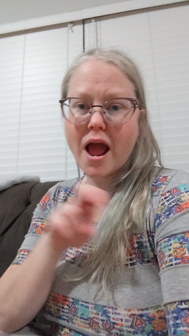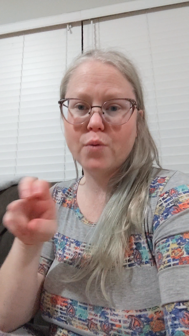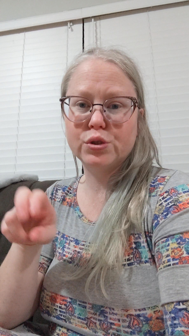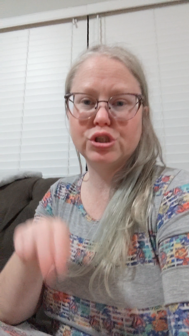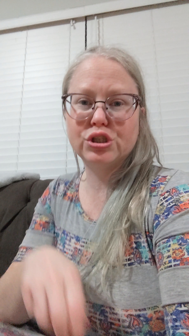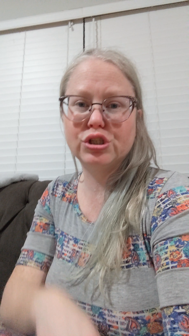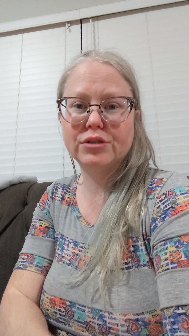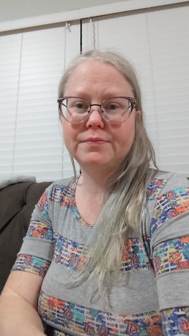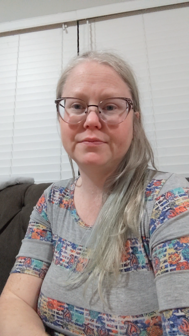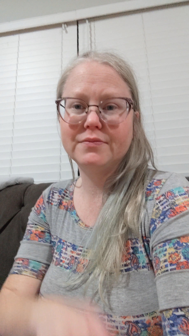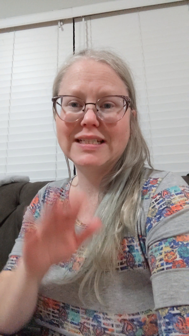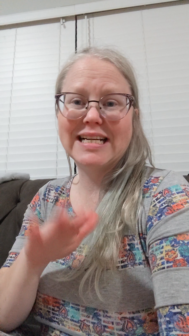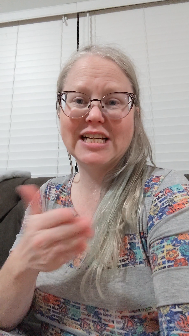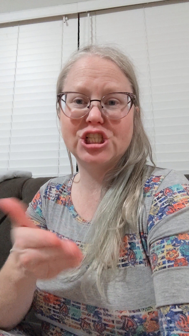kitchen